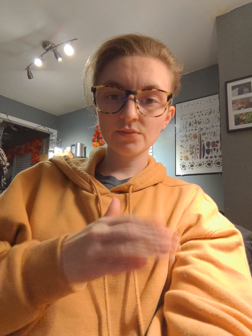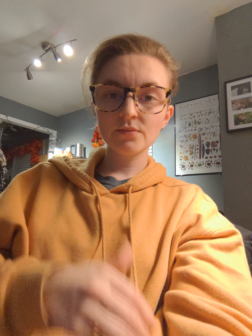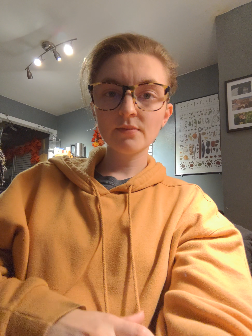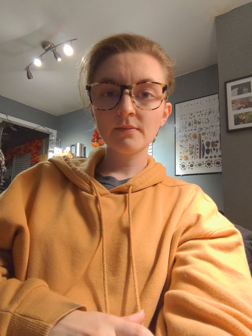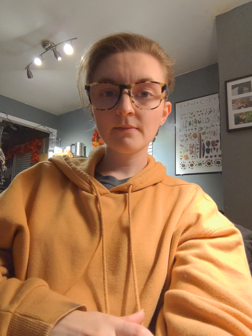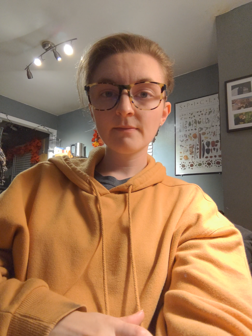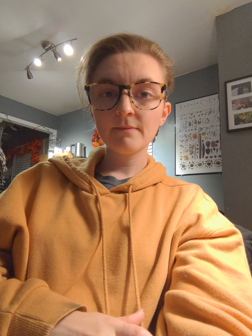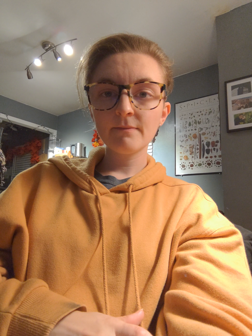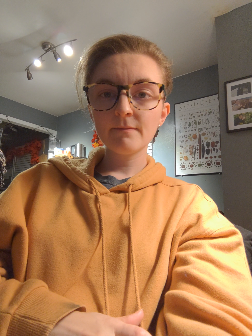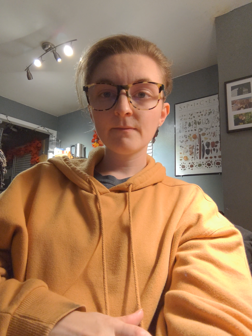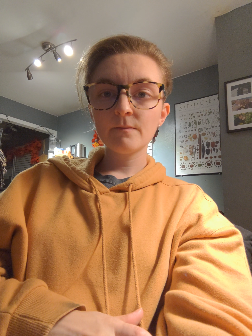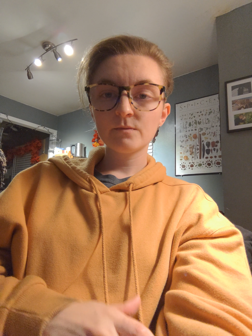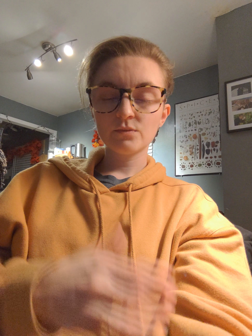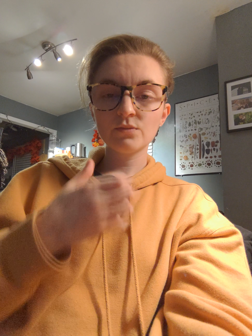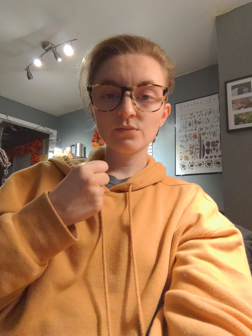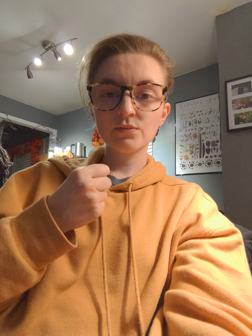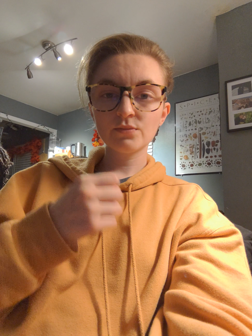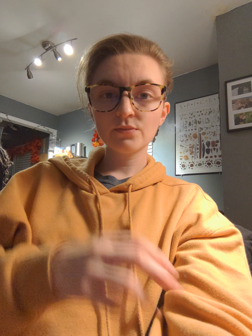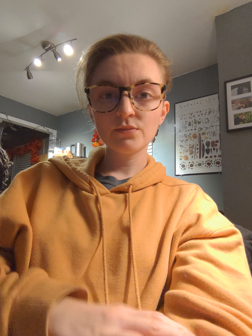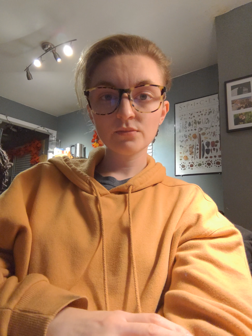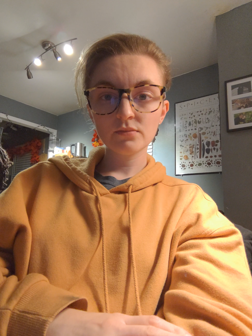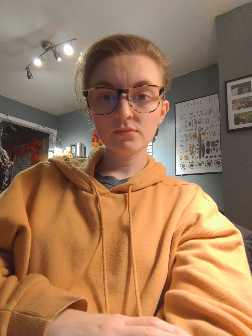get